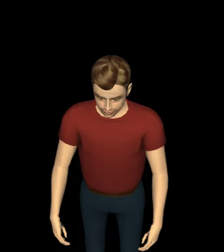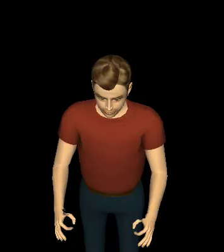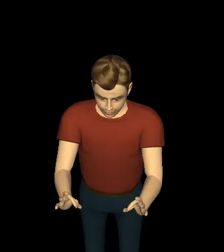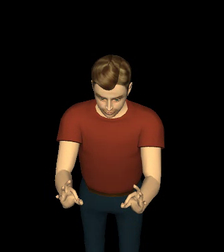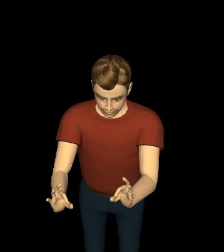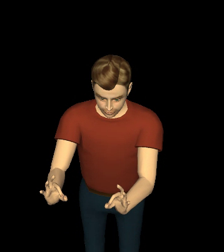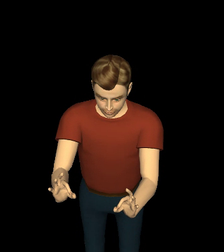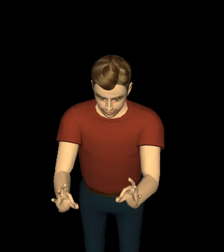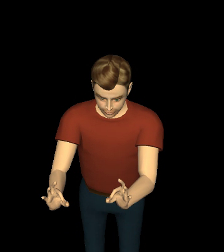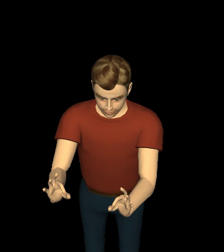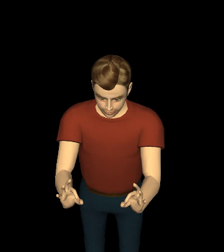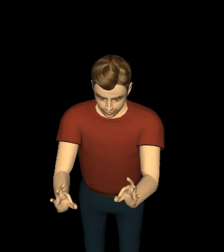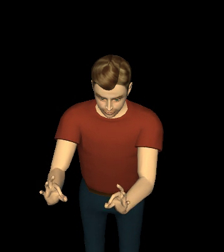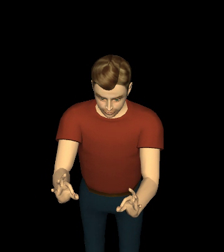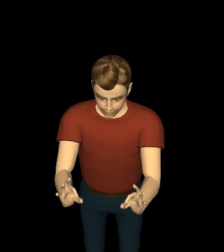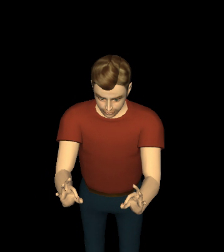الآنسة